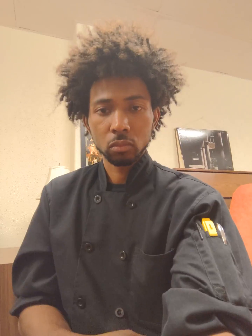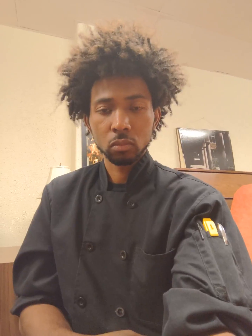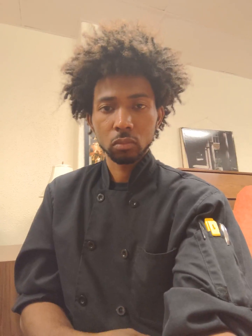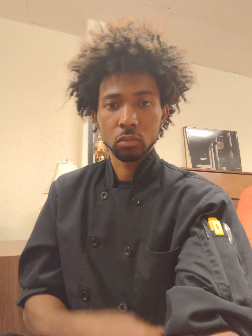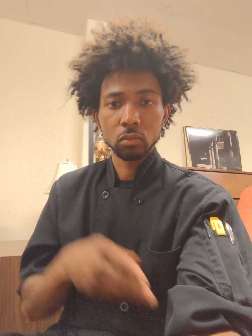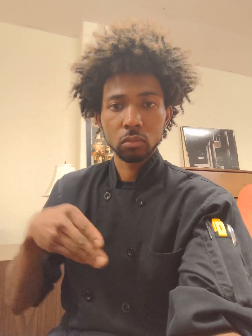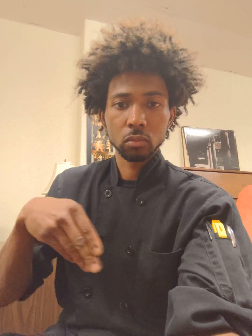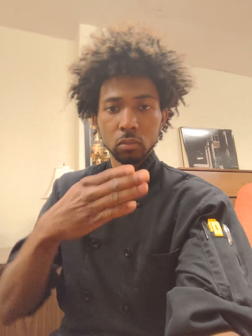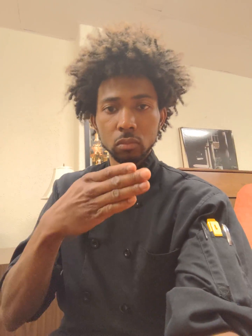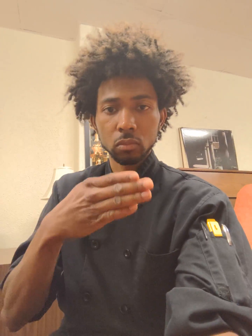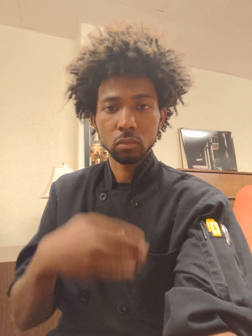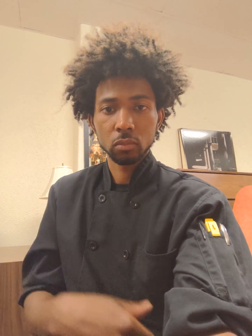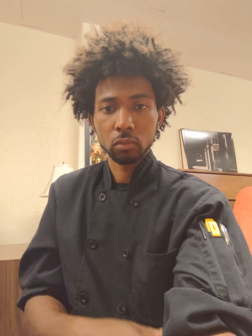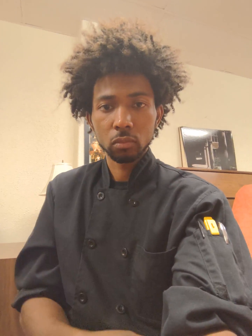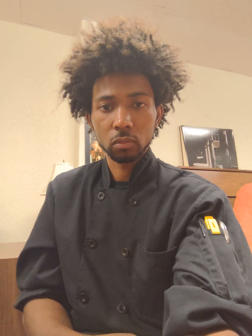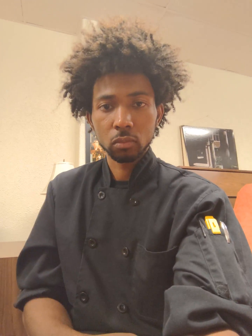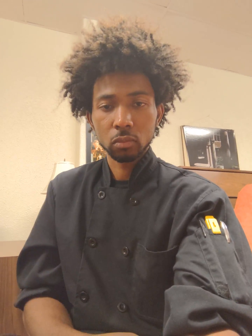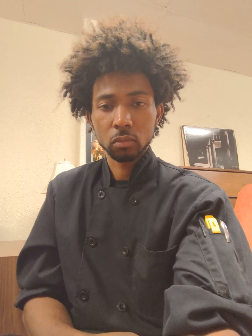kick